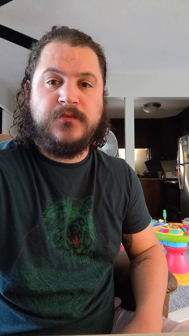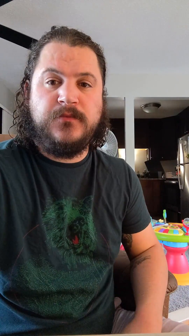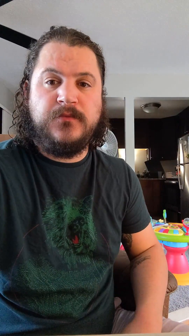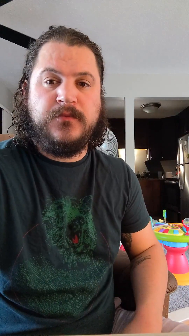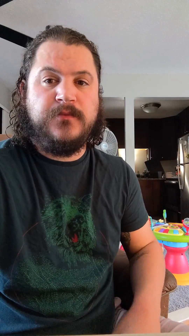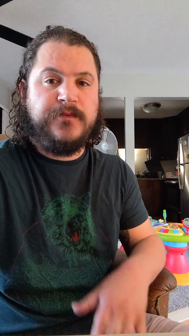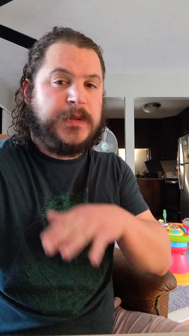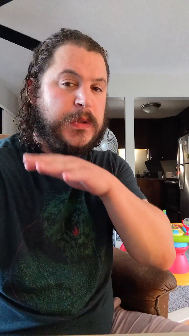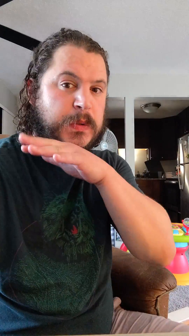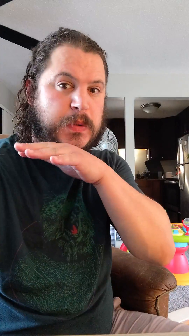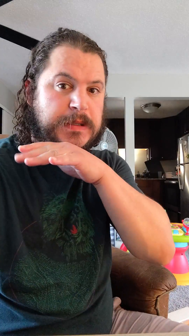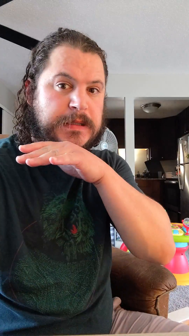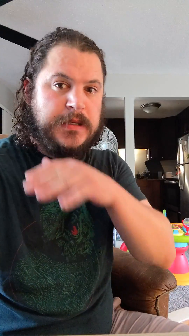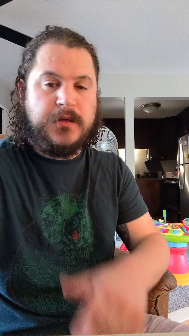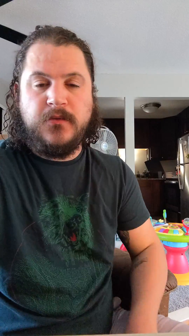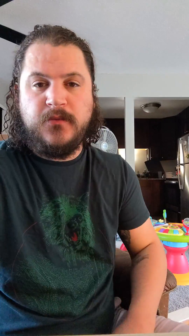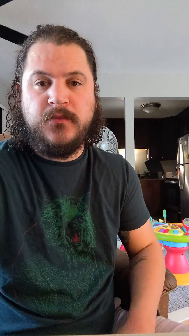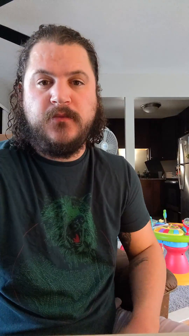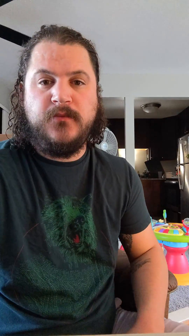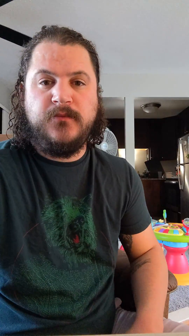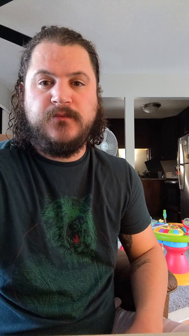naughty